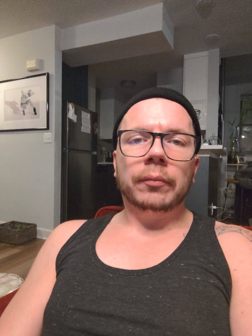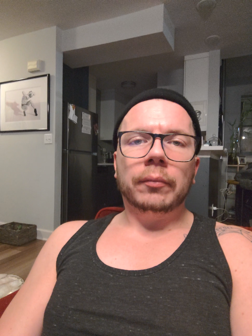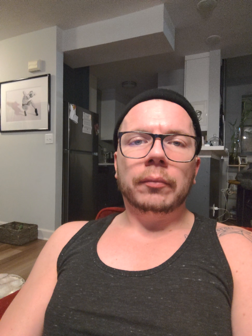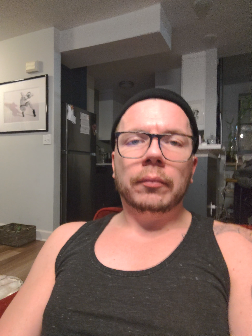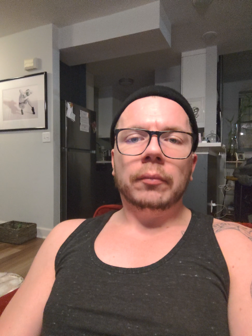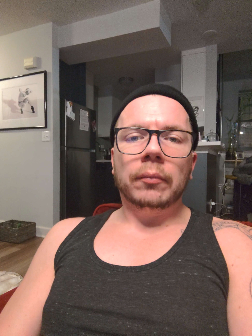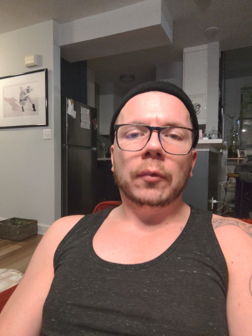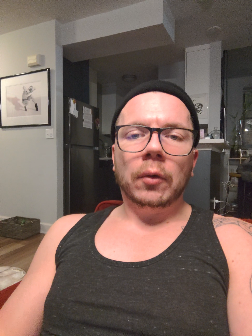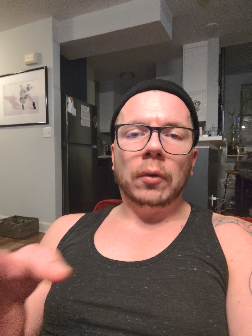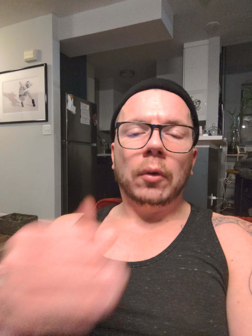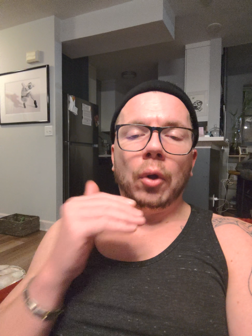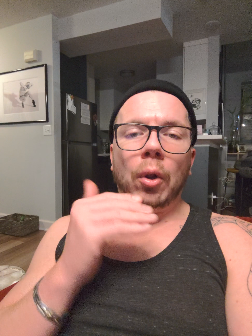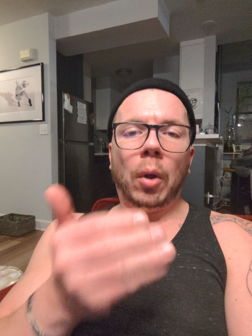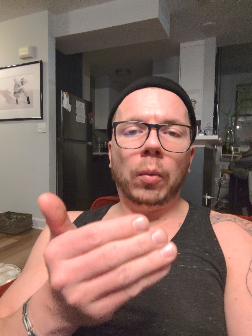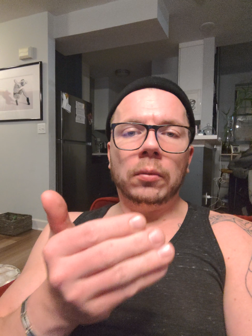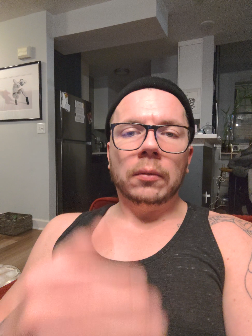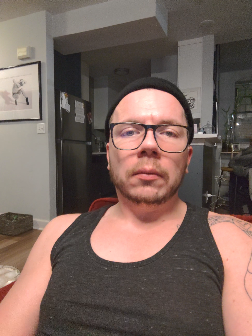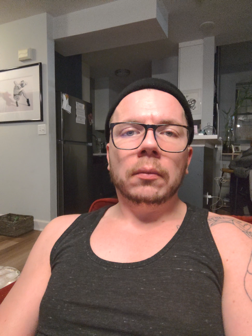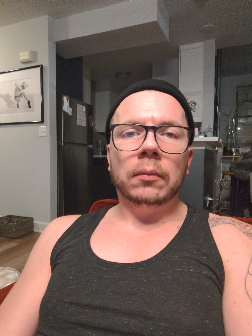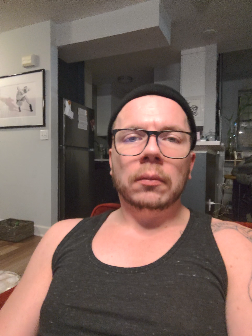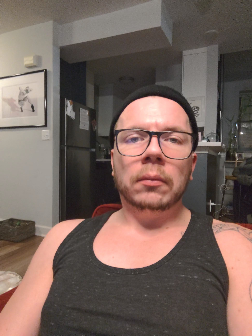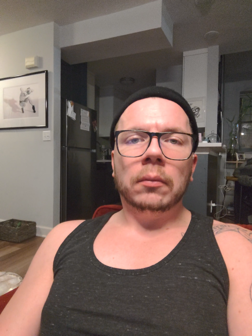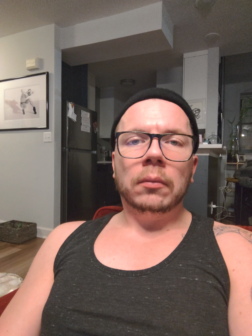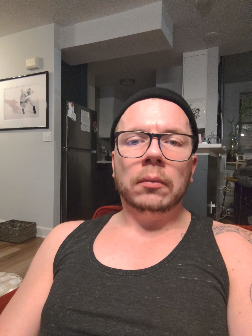close